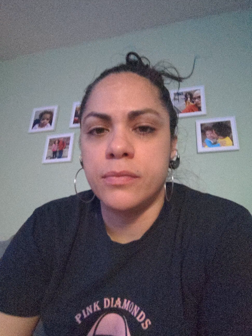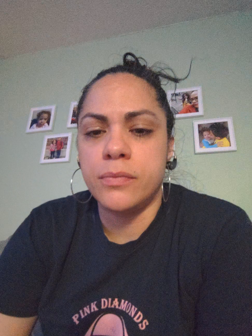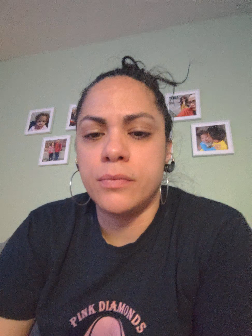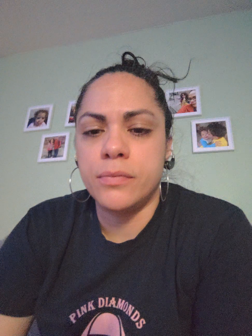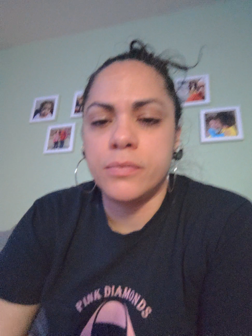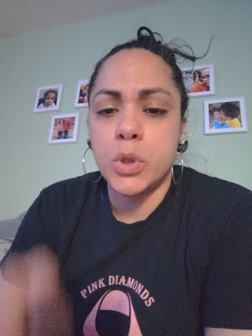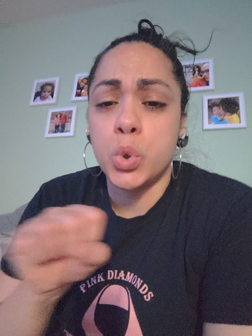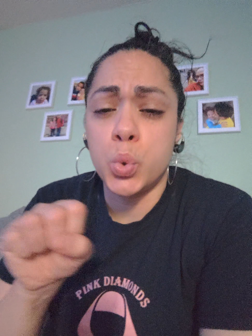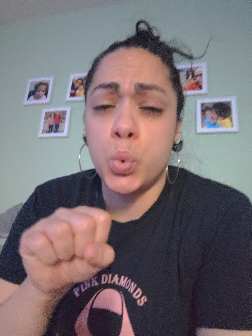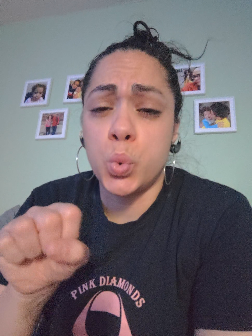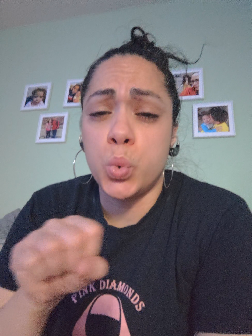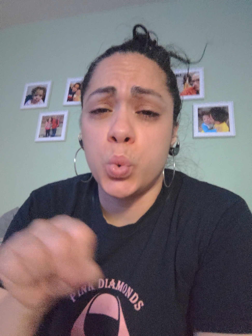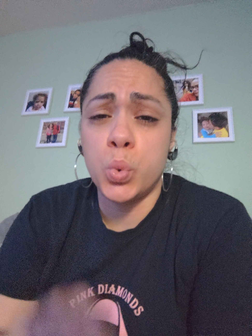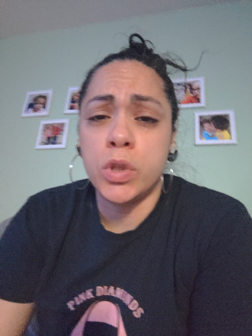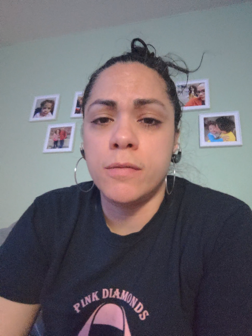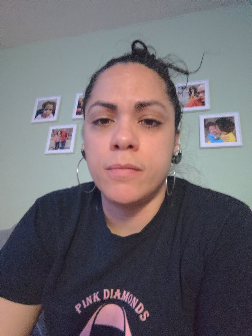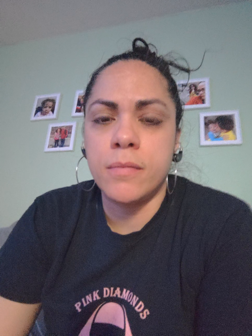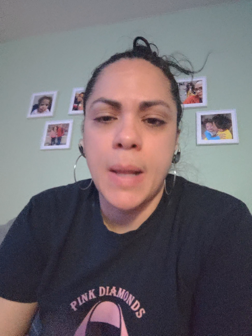shoe